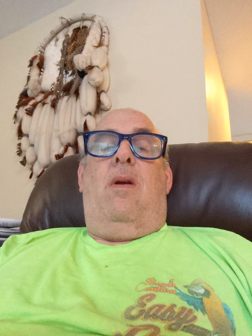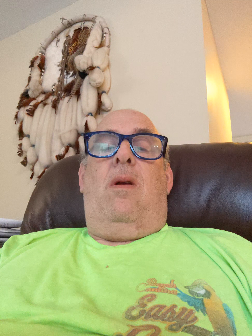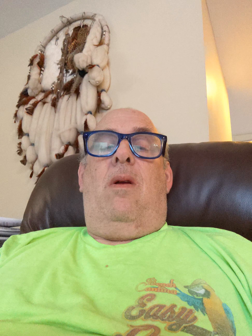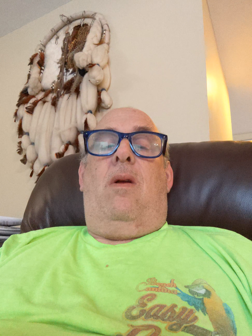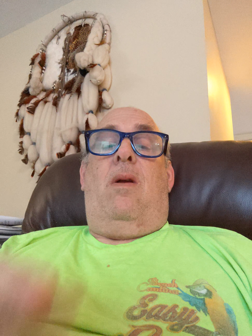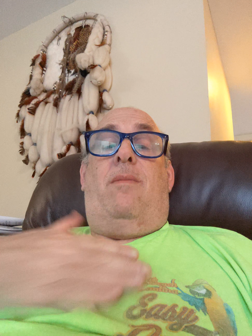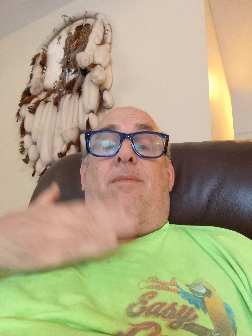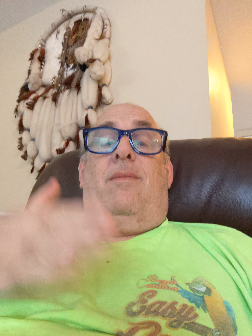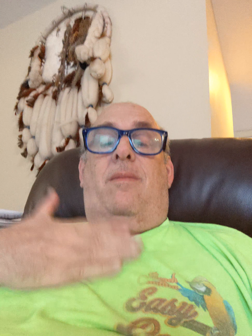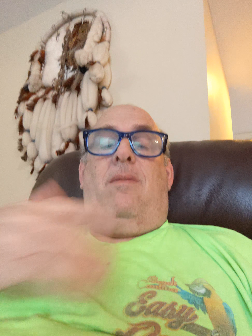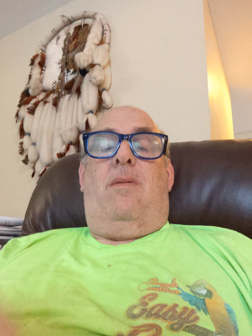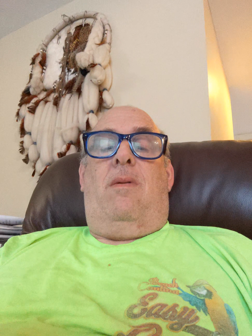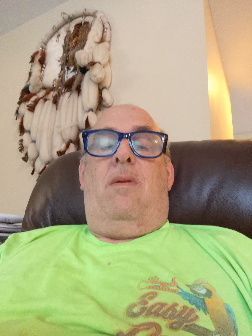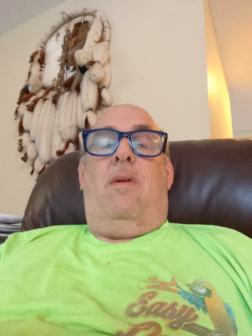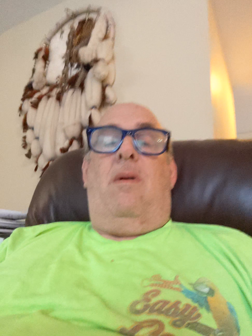happy